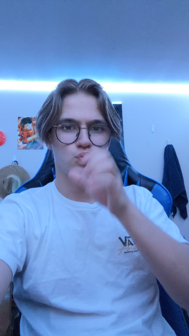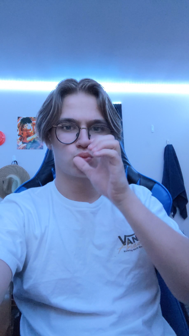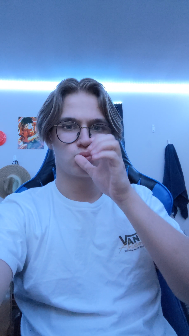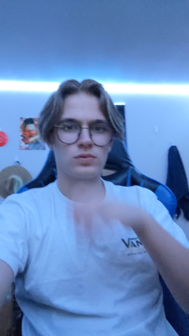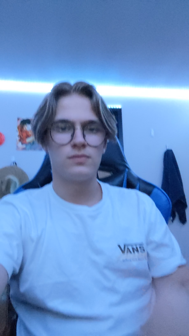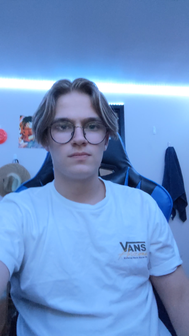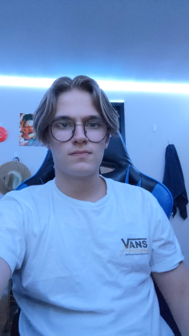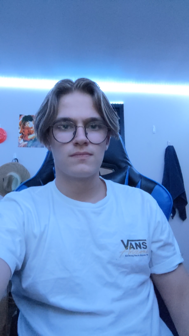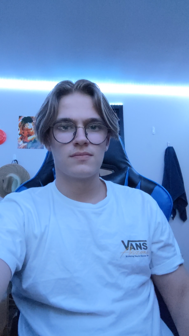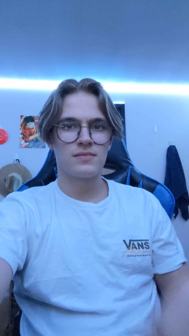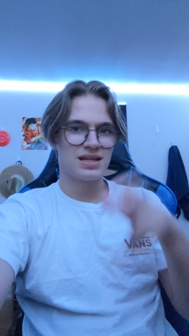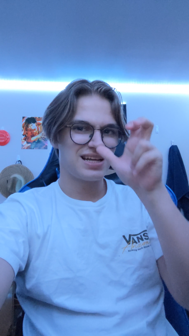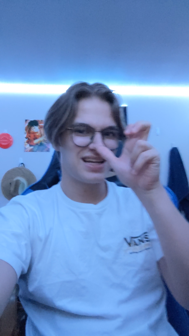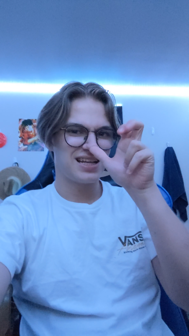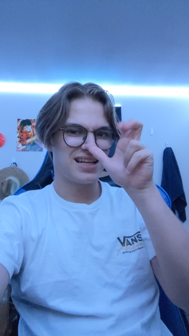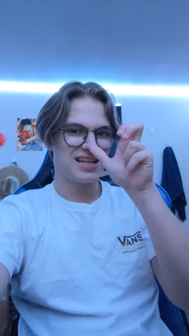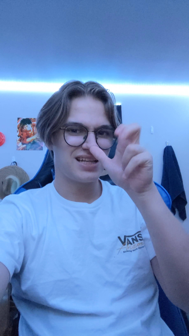ant